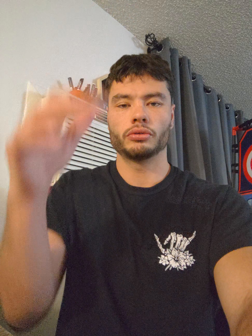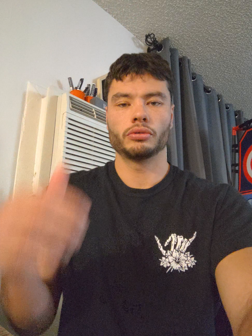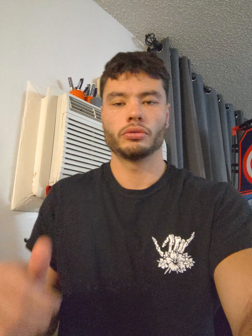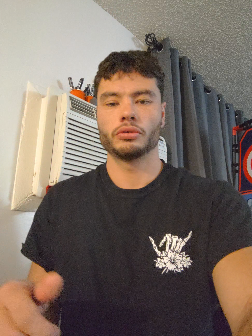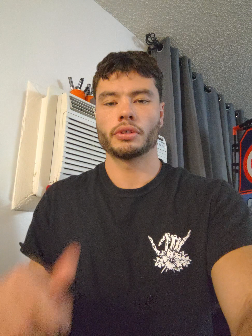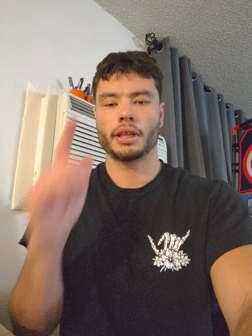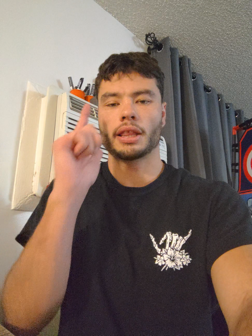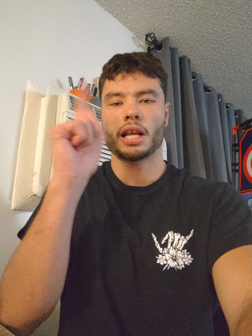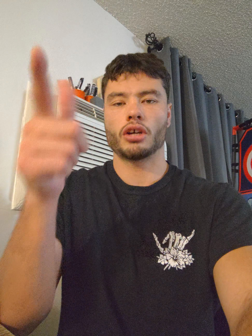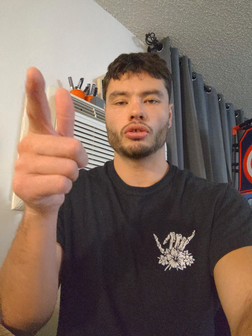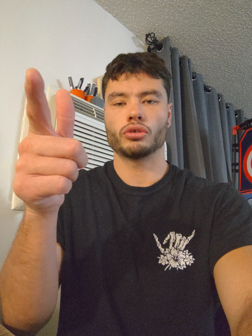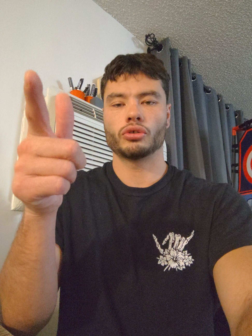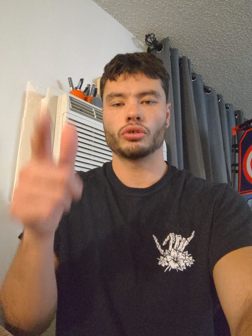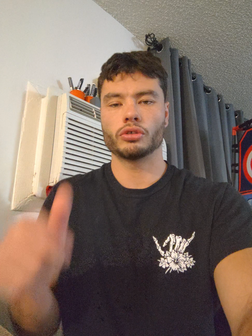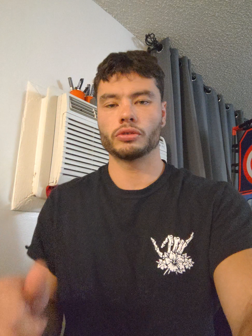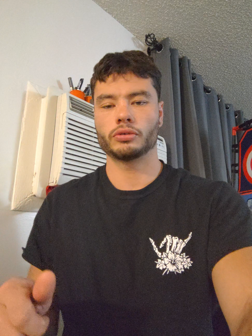later